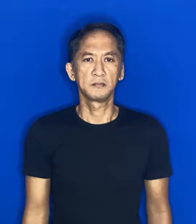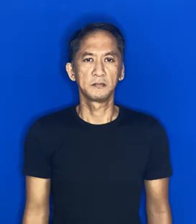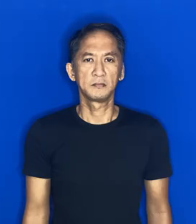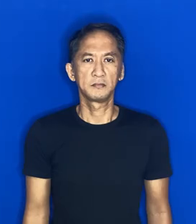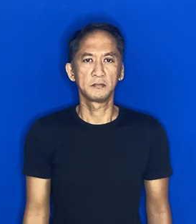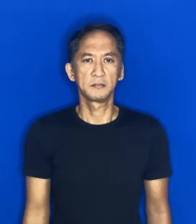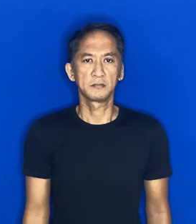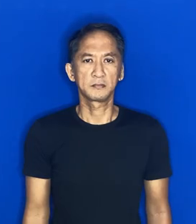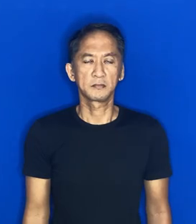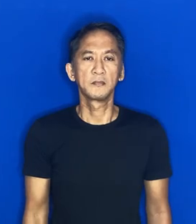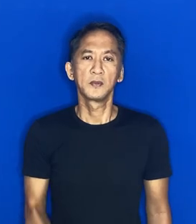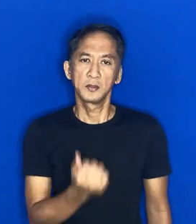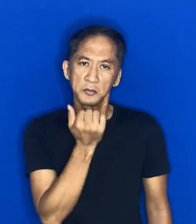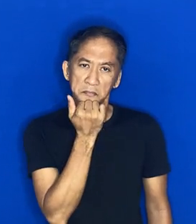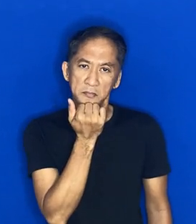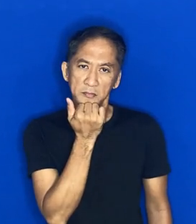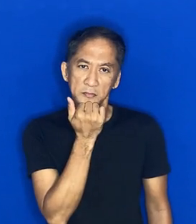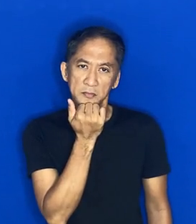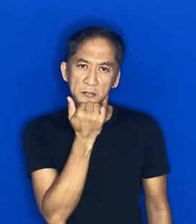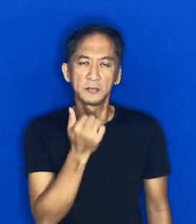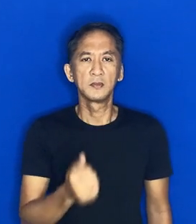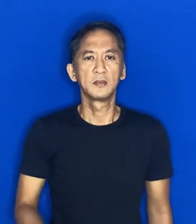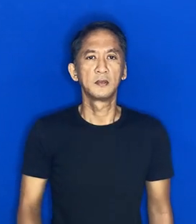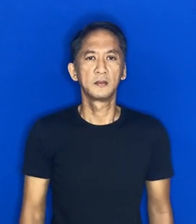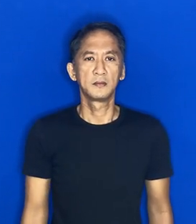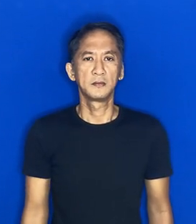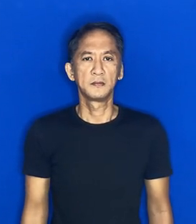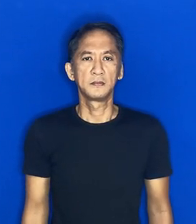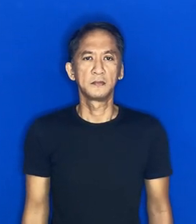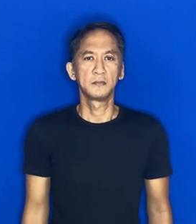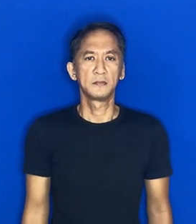wrong